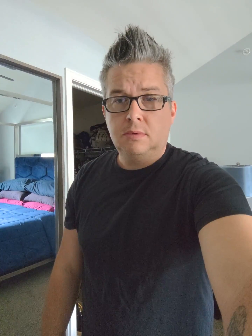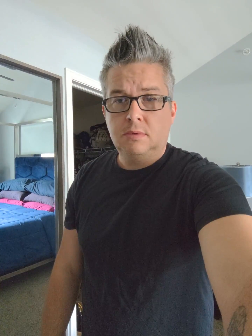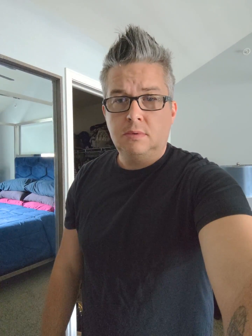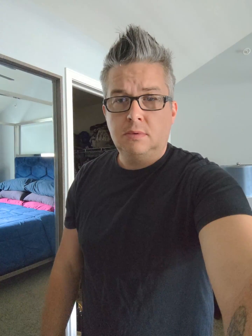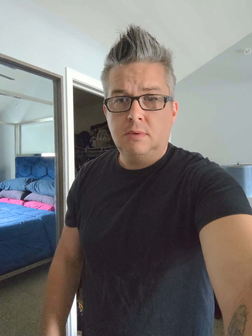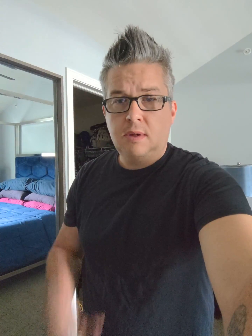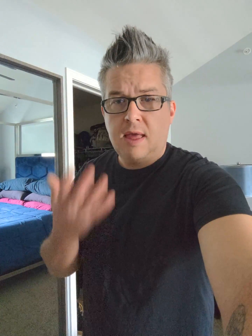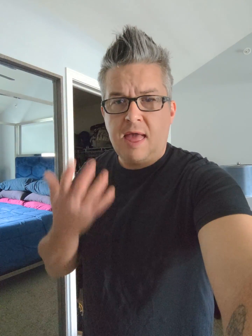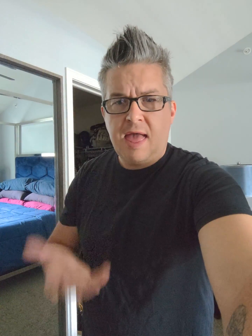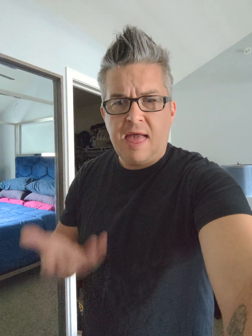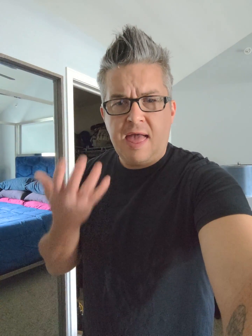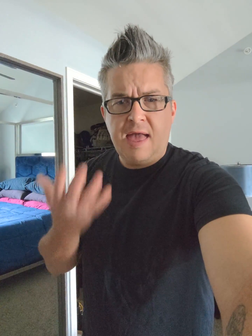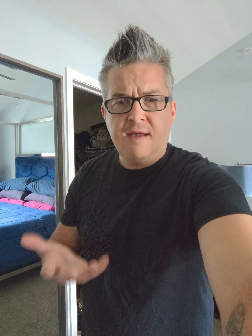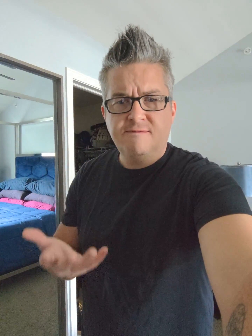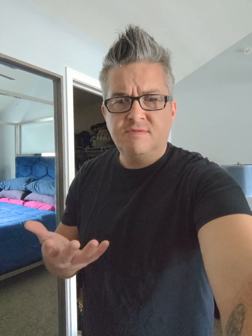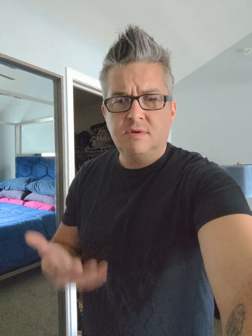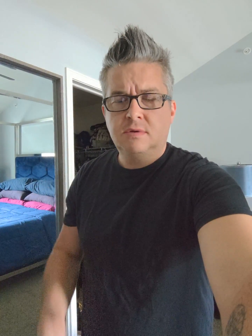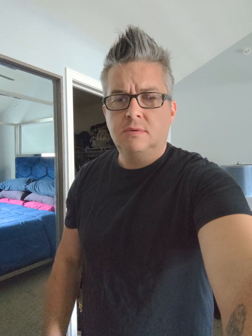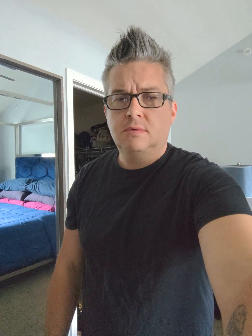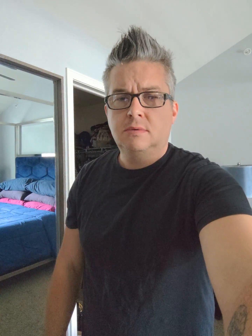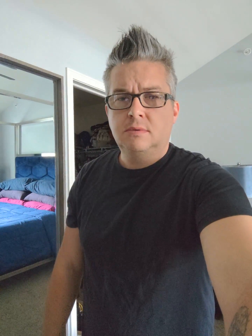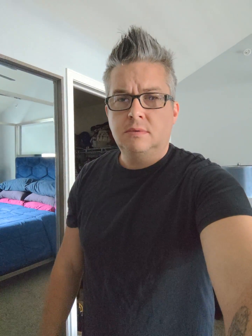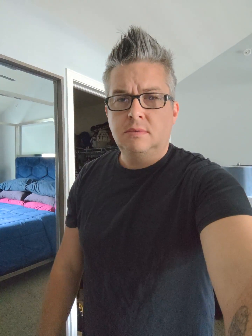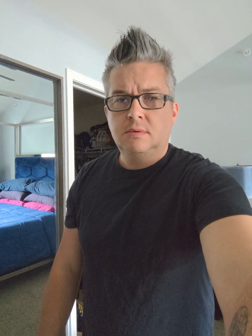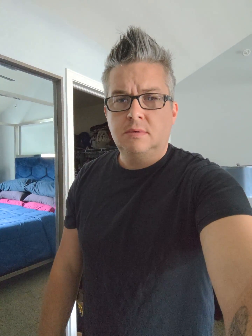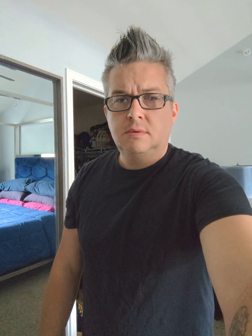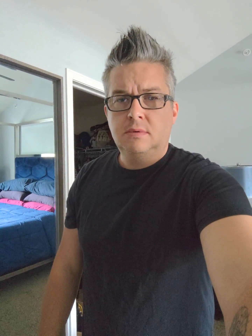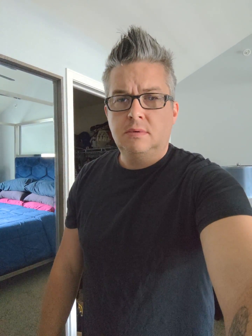heavy